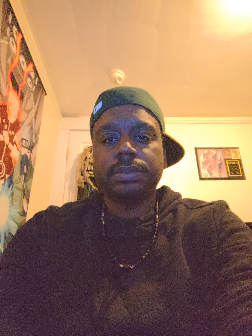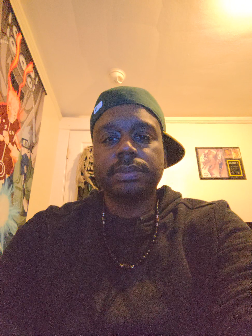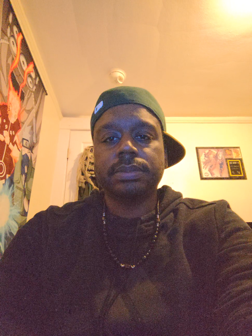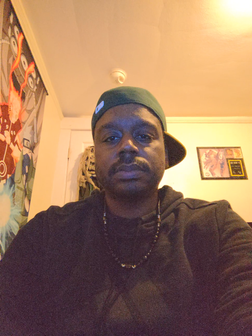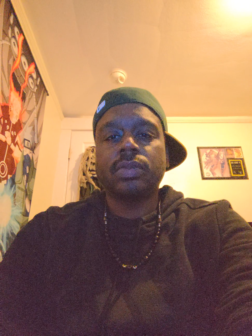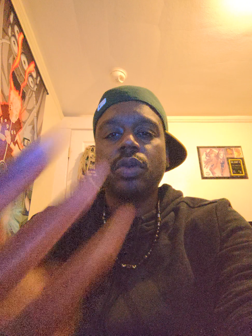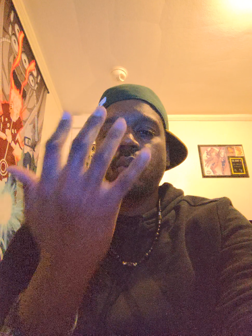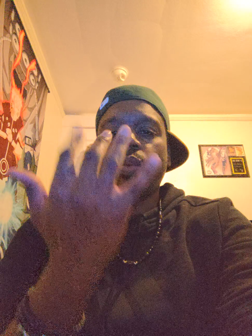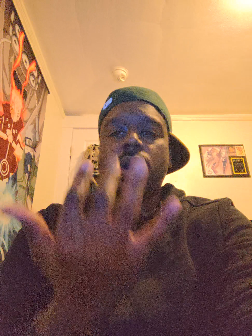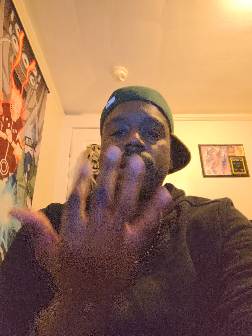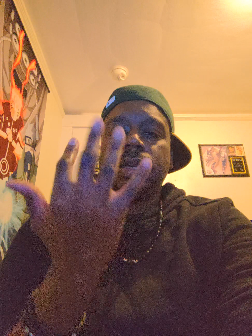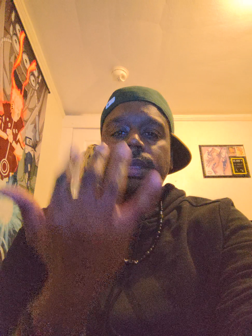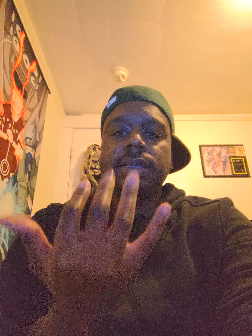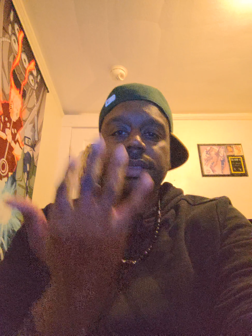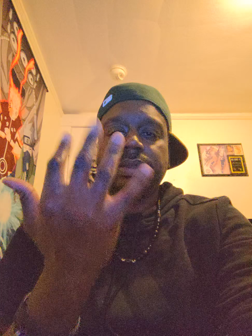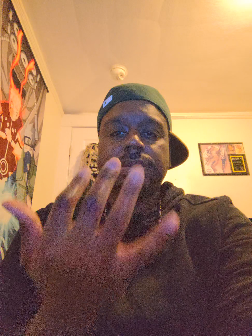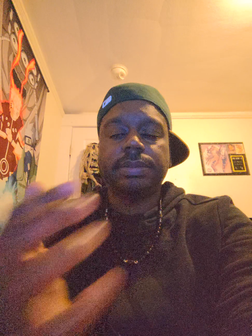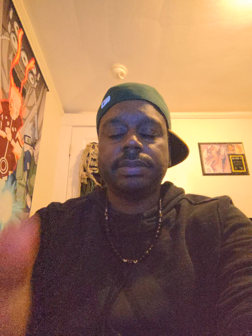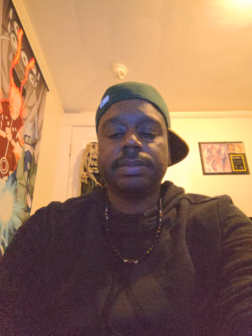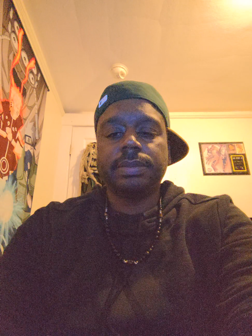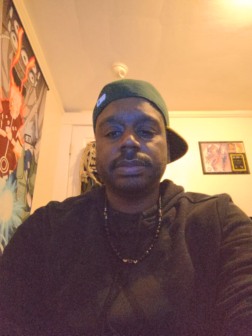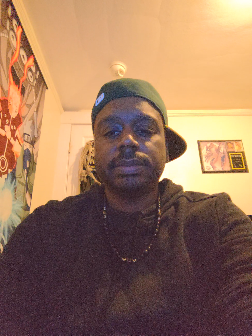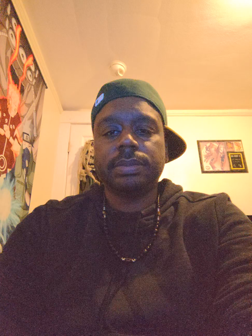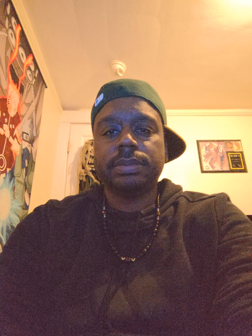wait